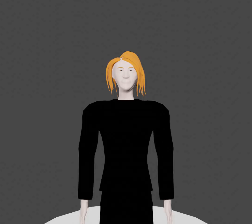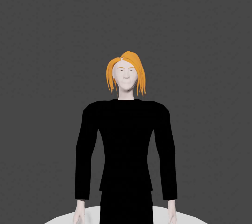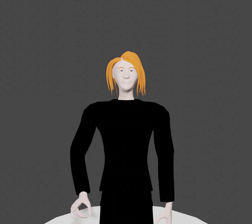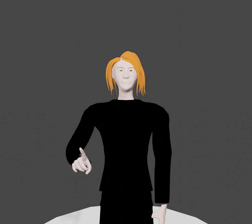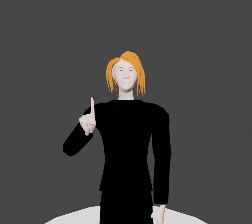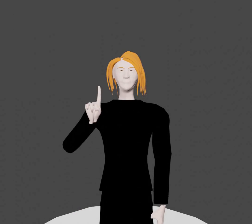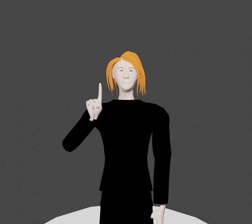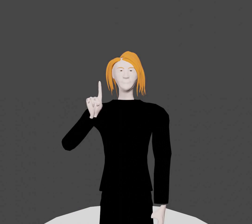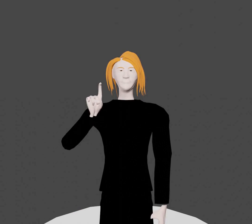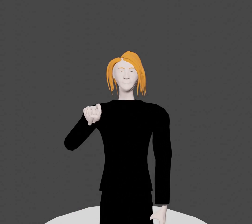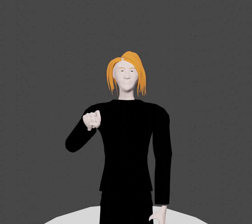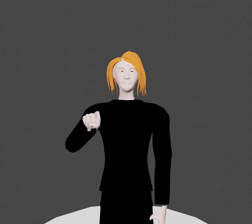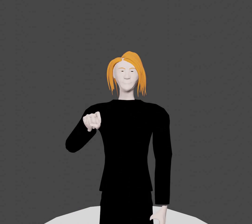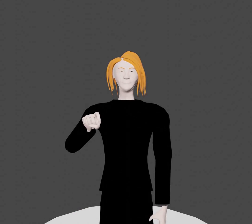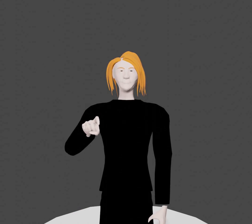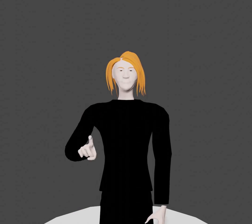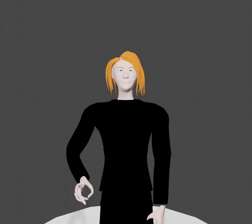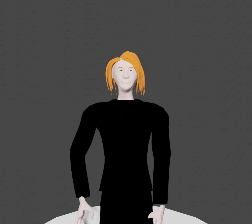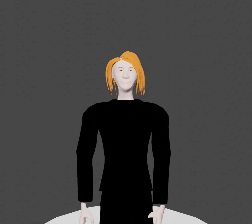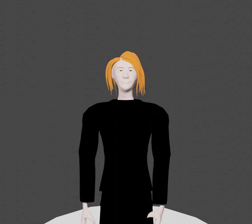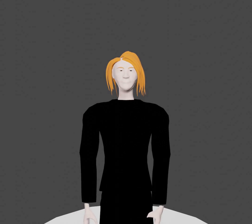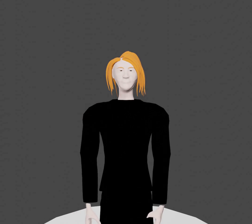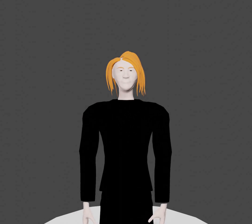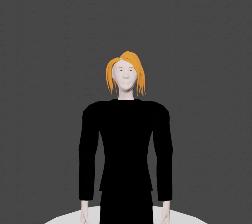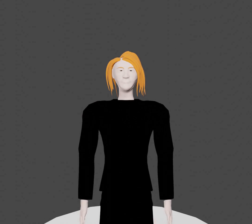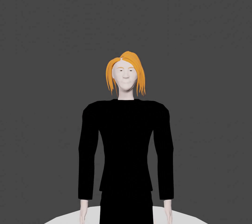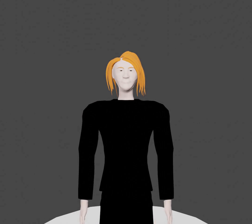Ask